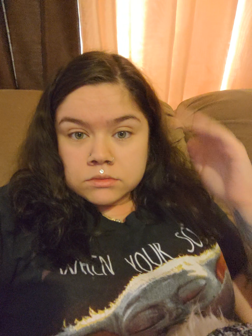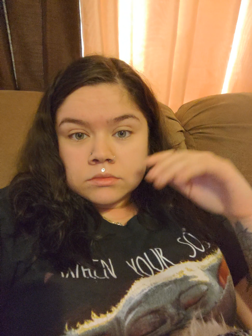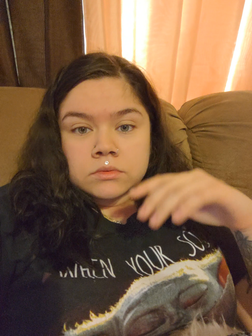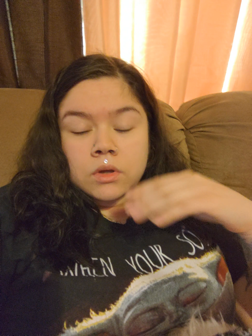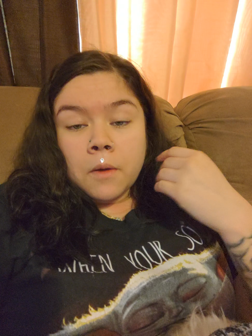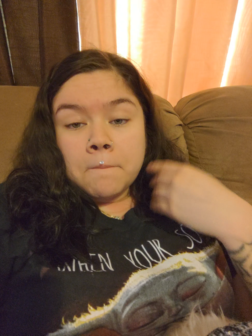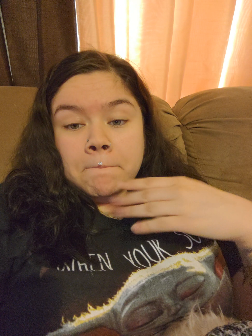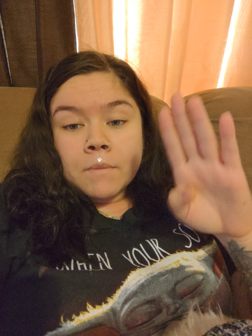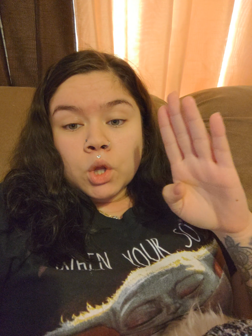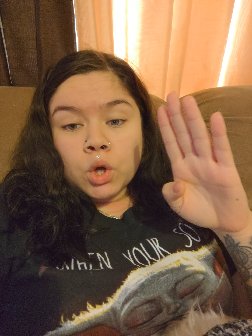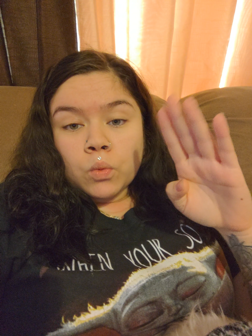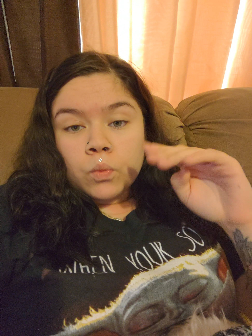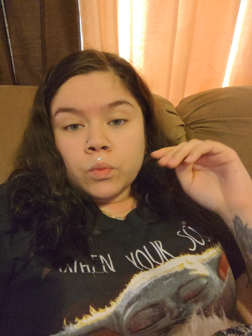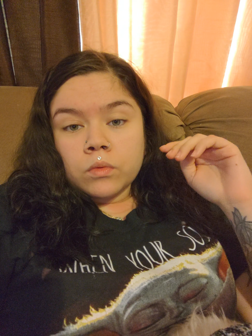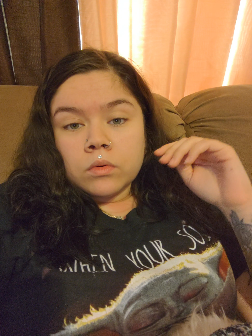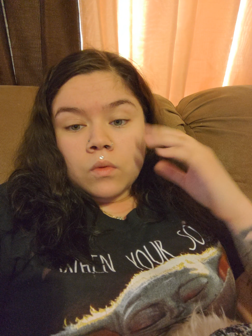blue